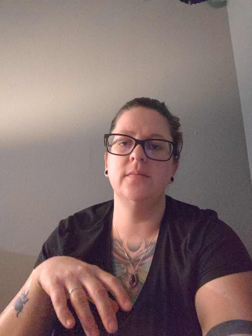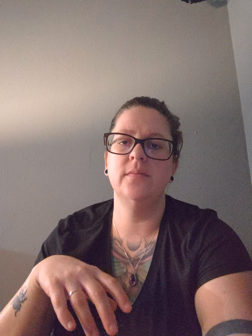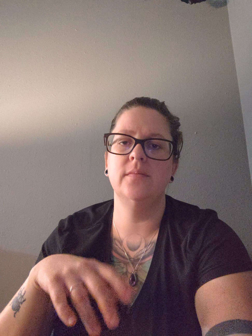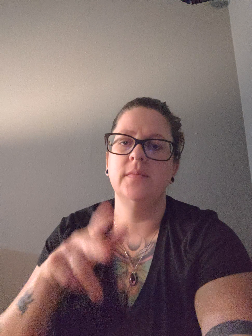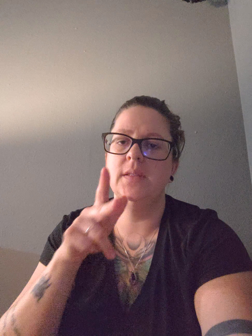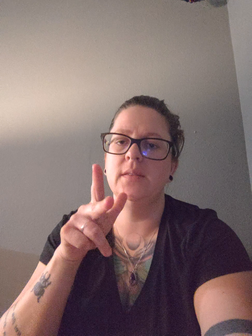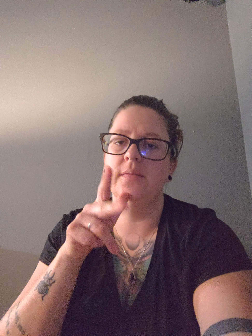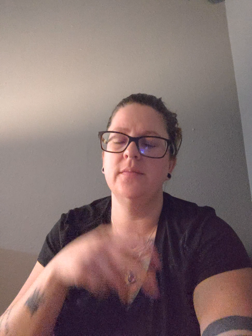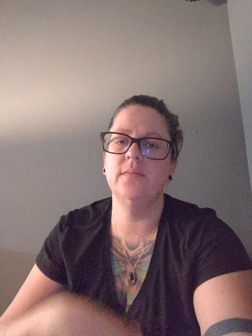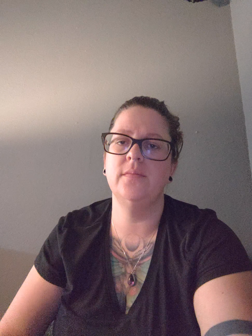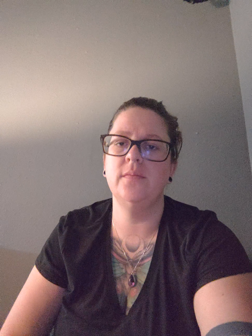hen